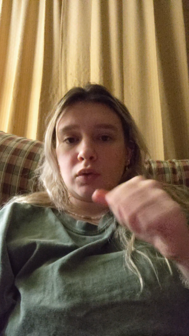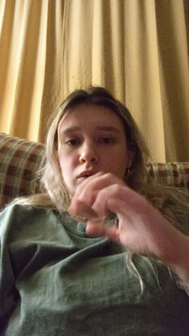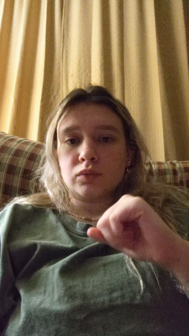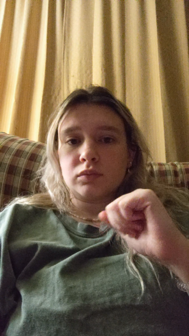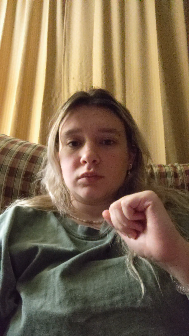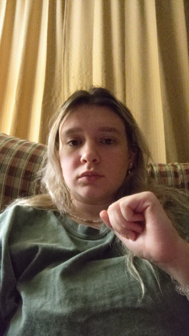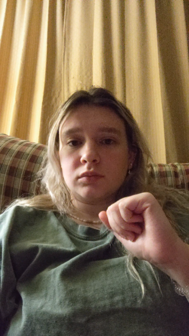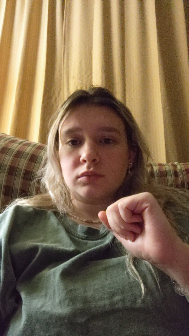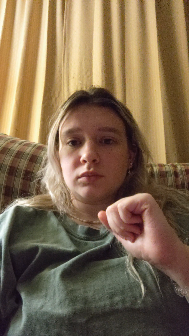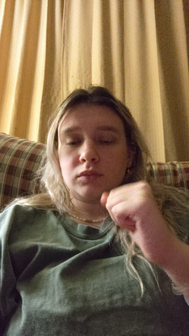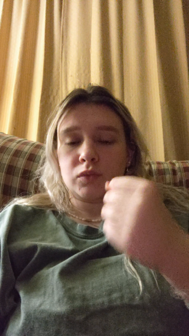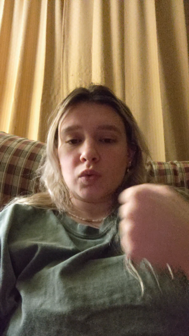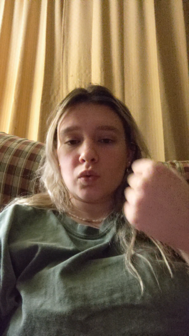coffee